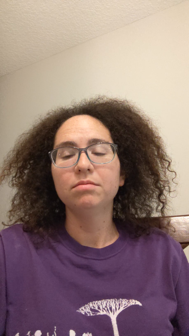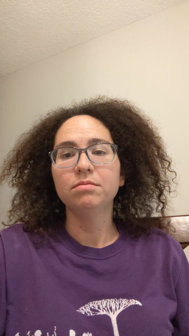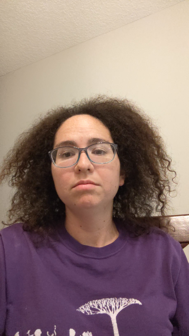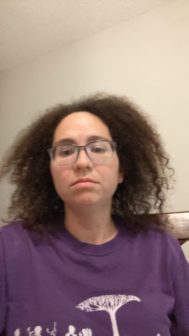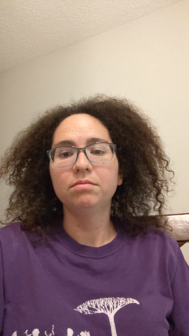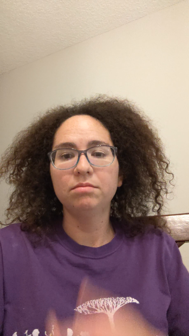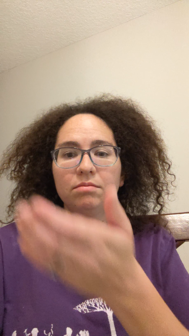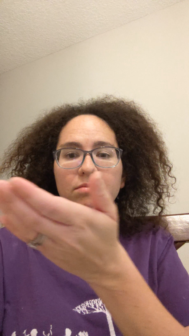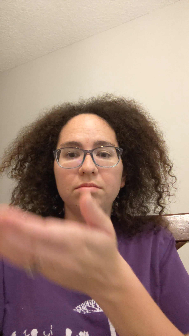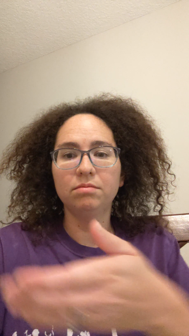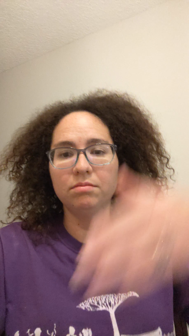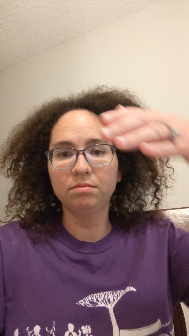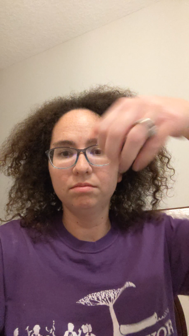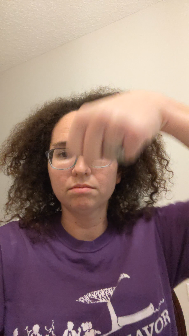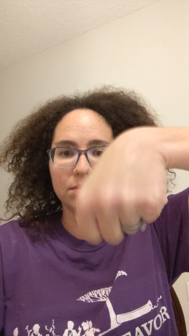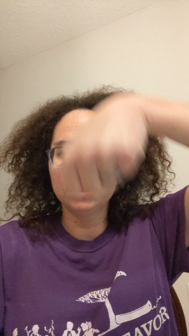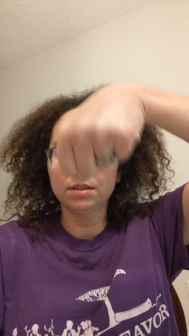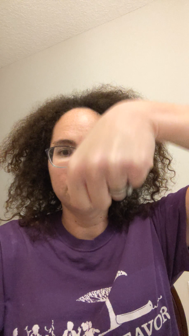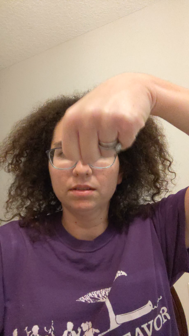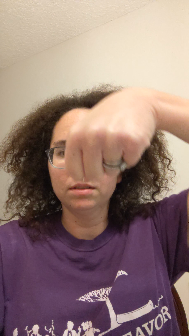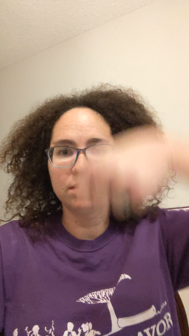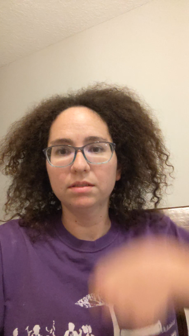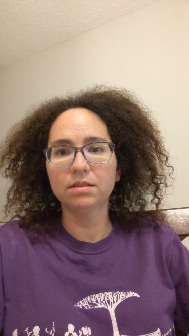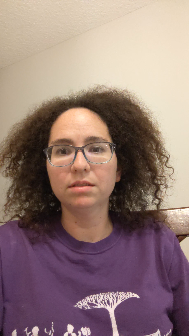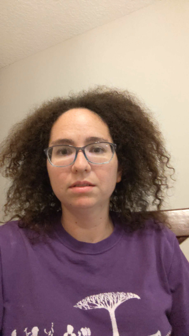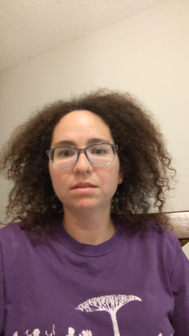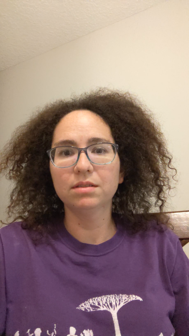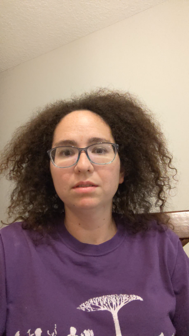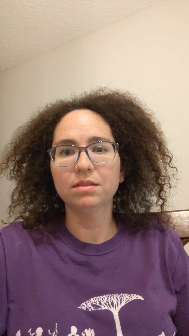basket